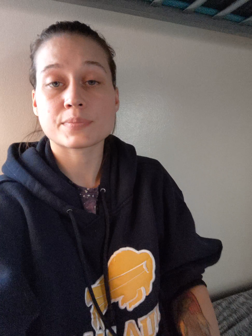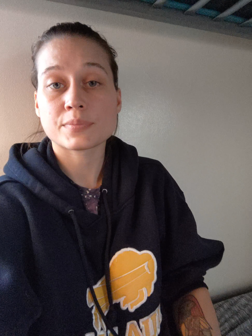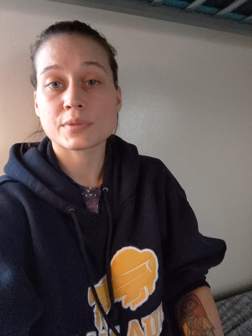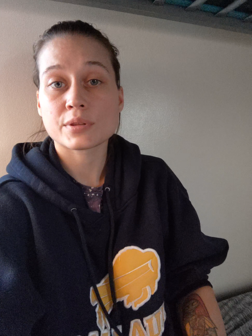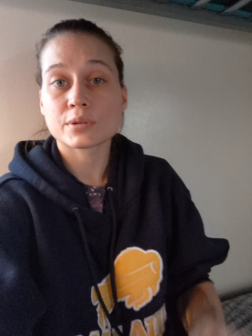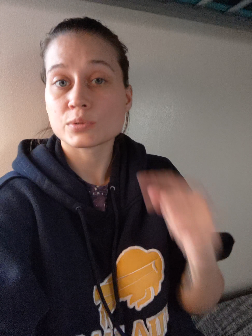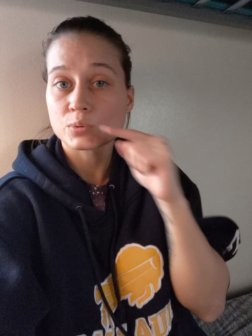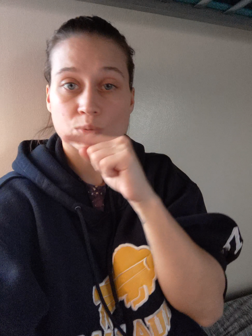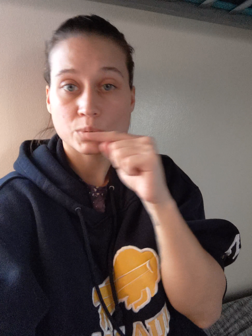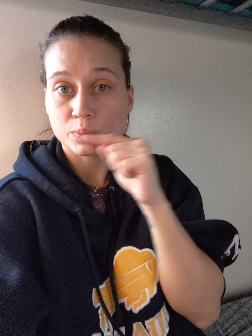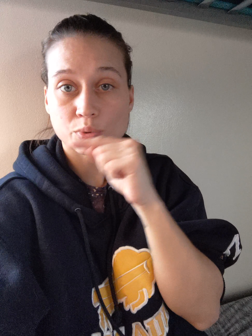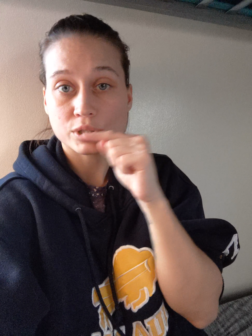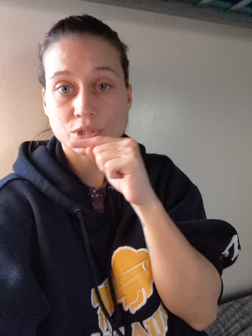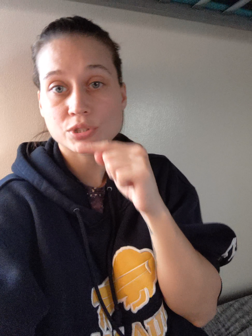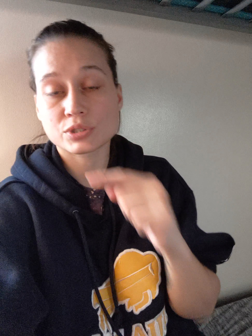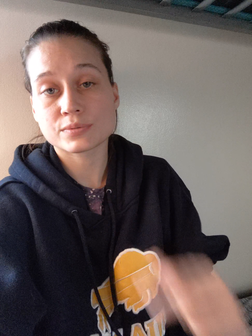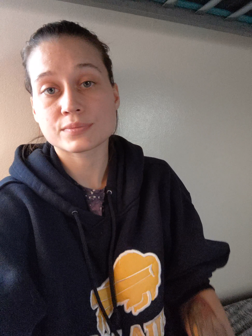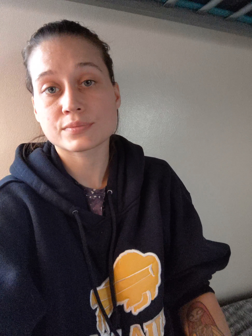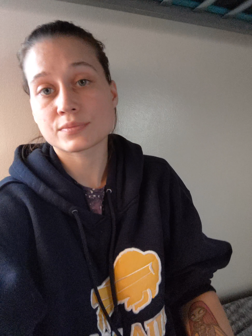toothbrush